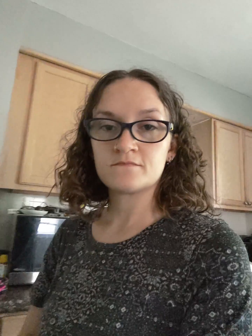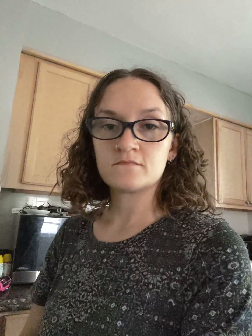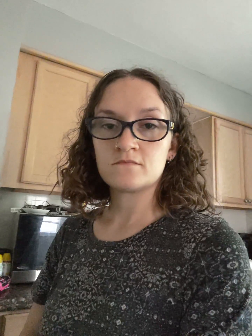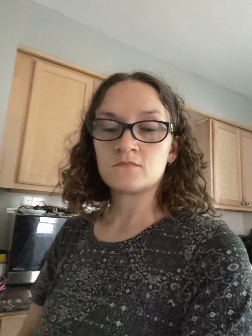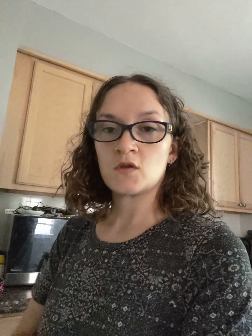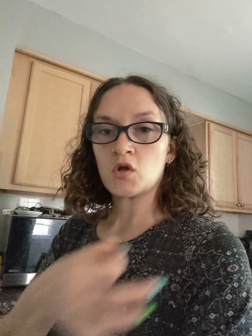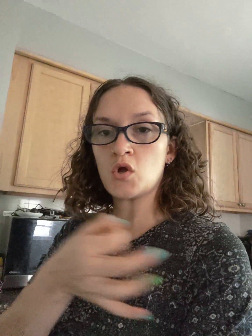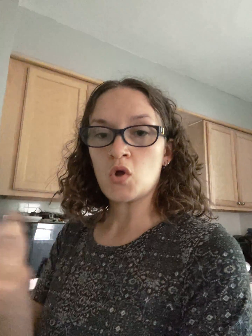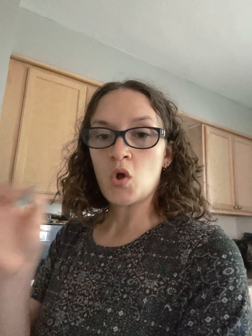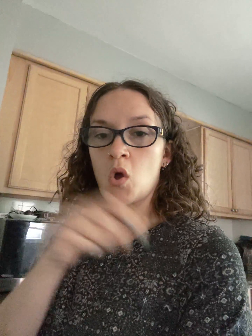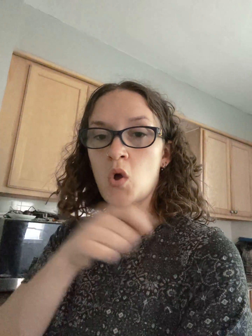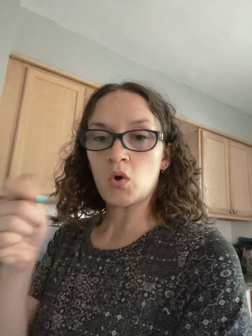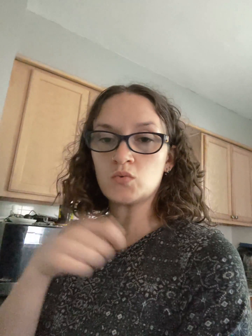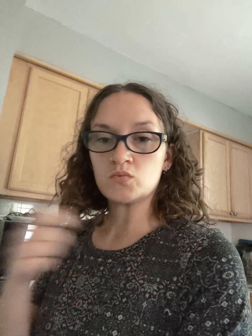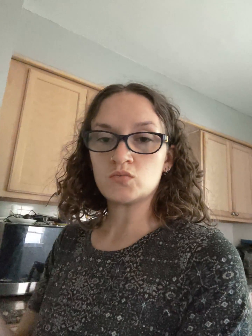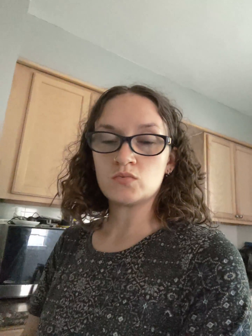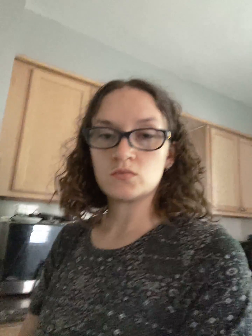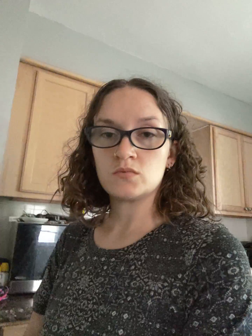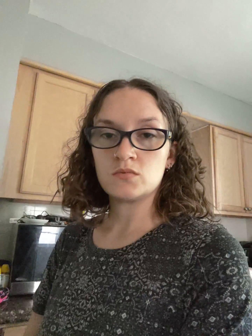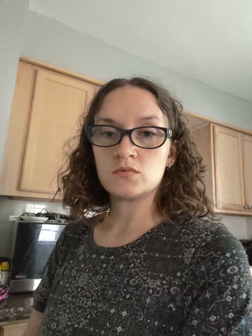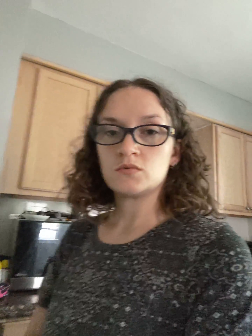hose